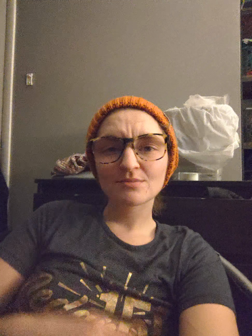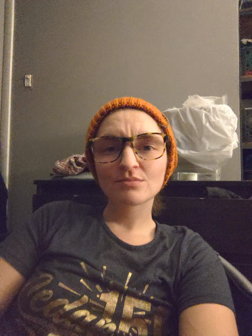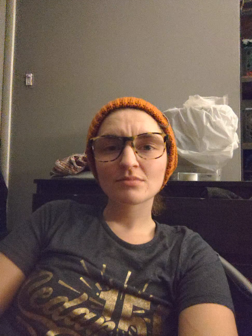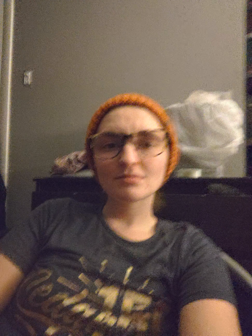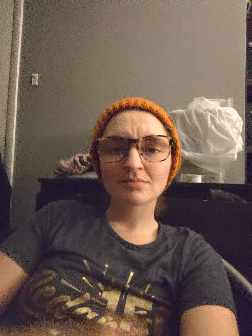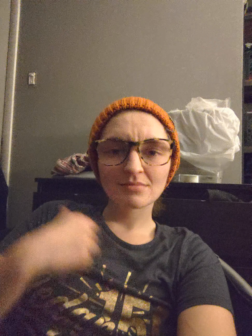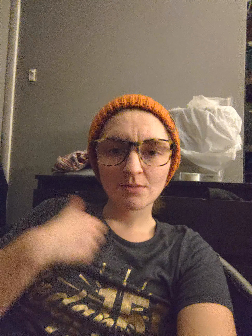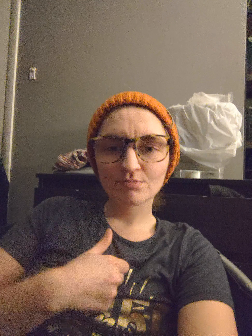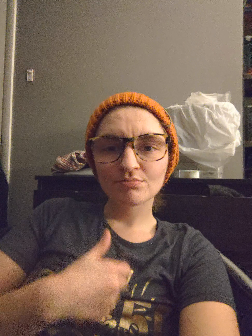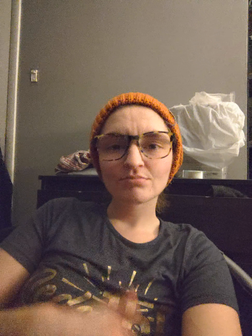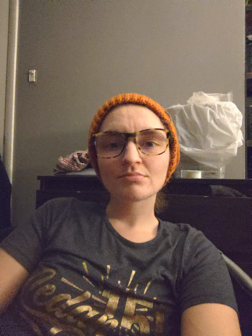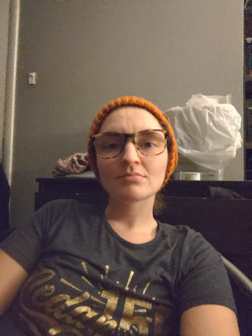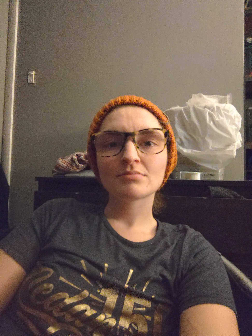jacket